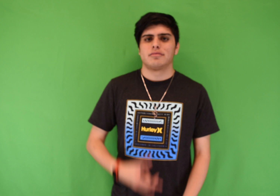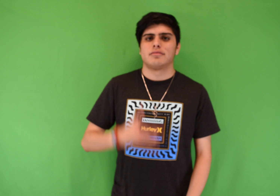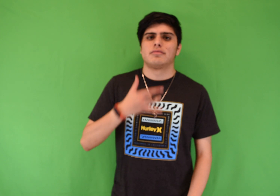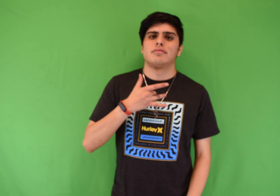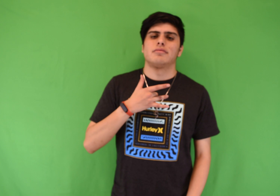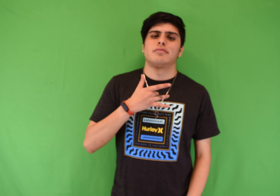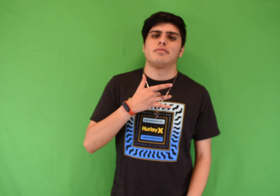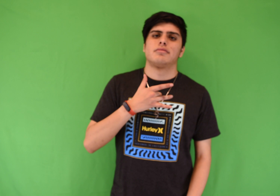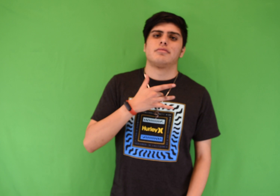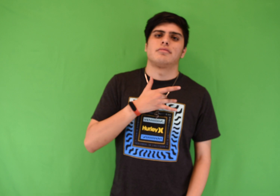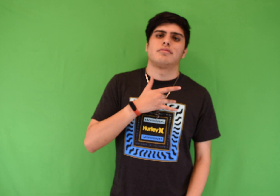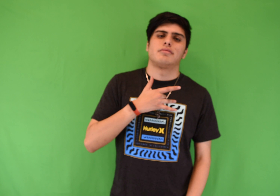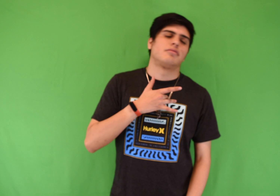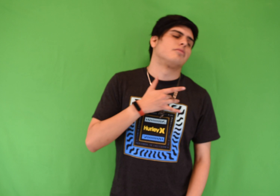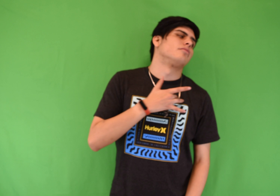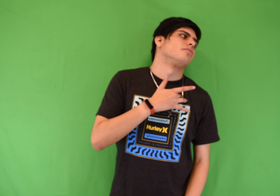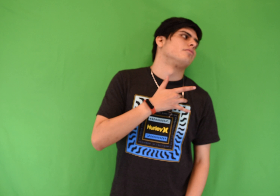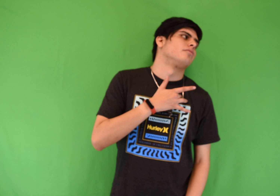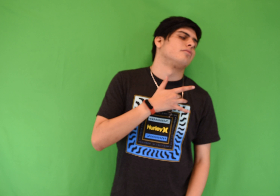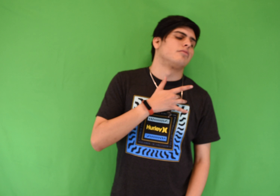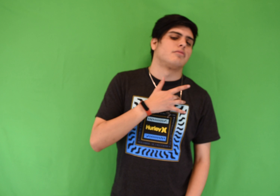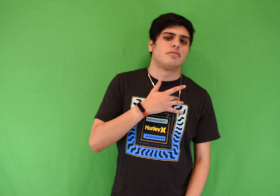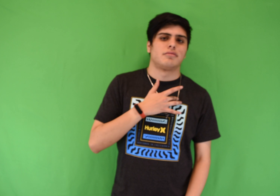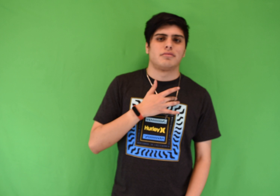sentir